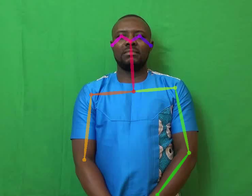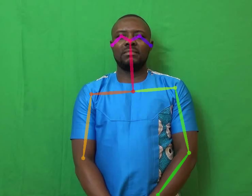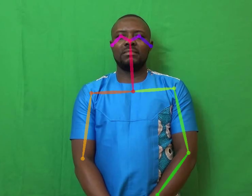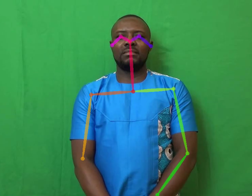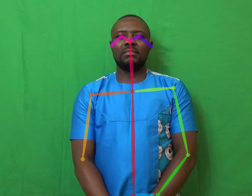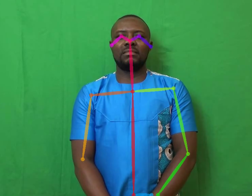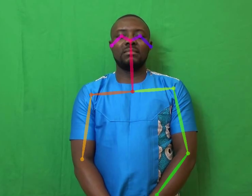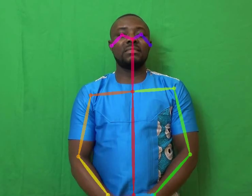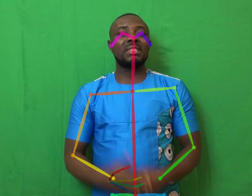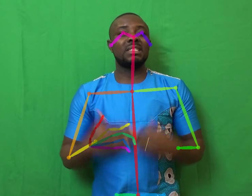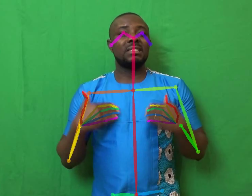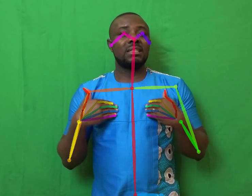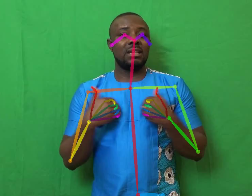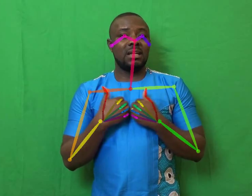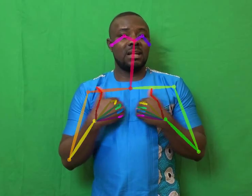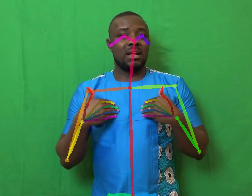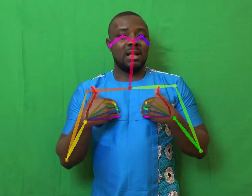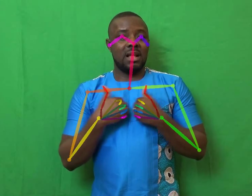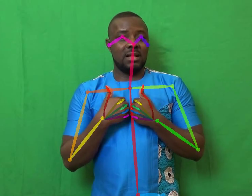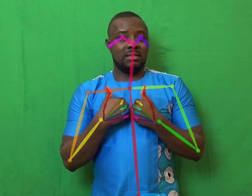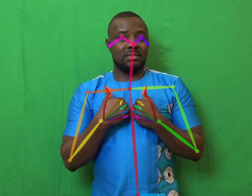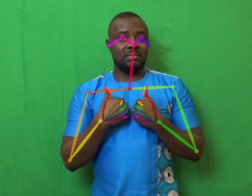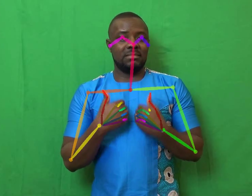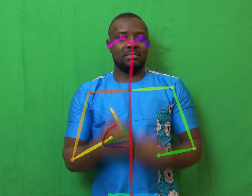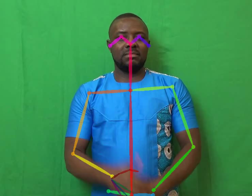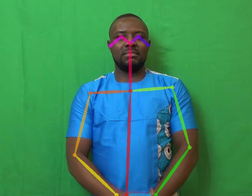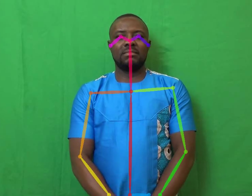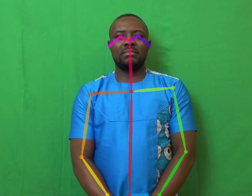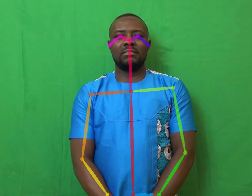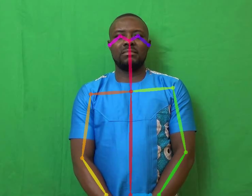animal